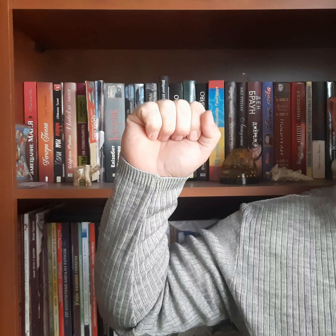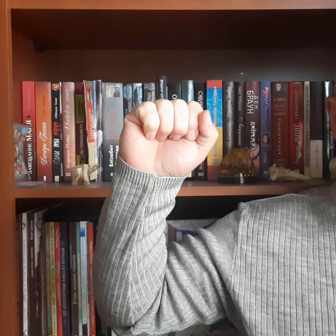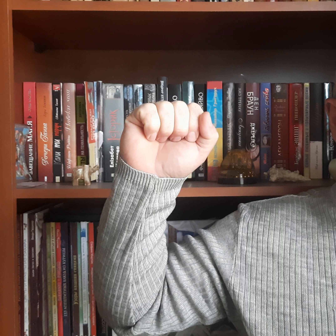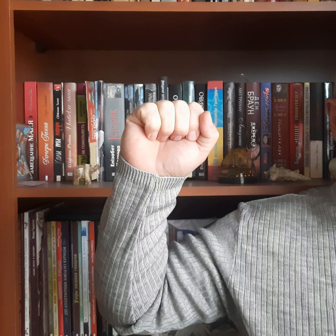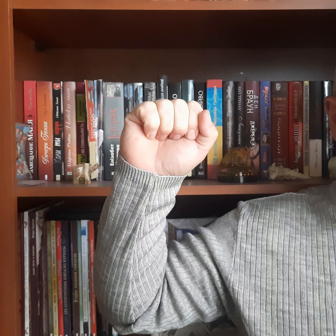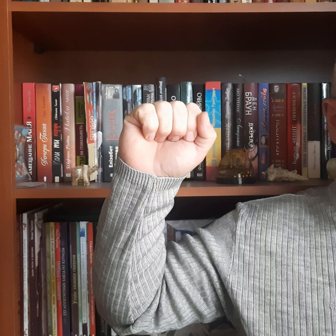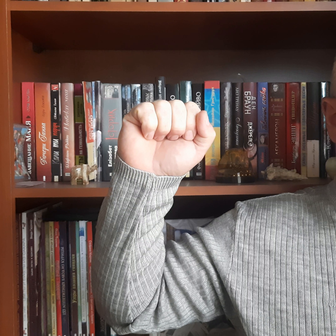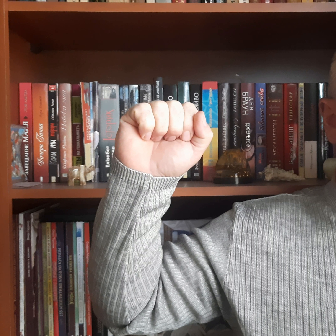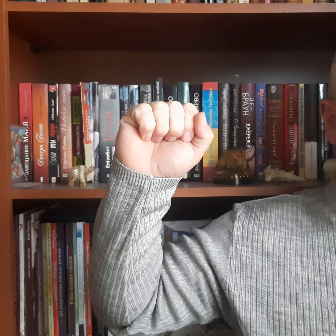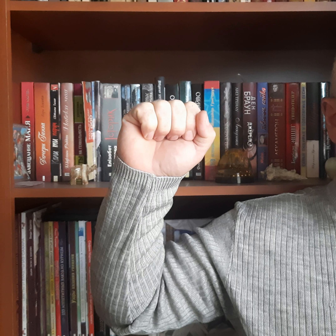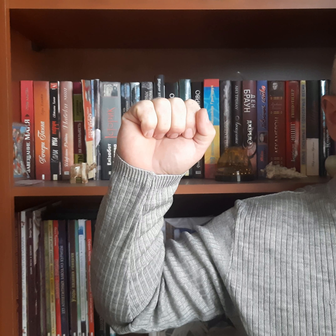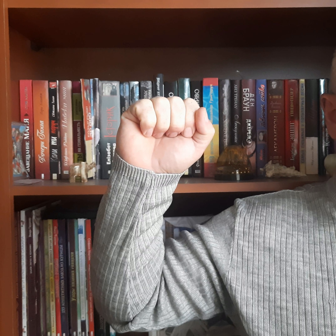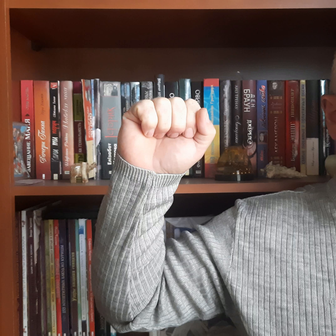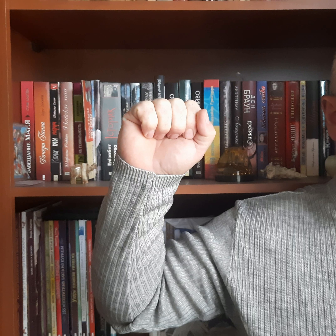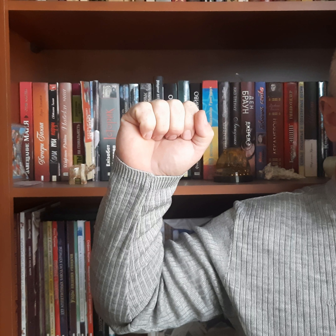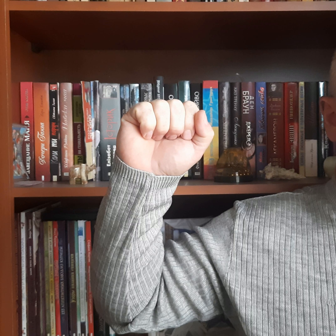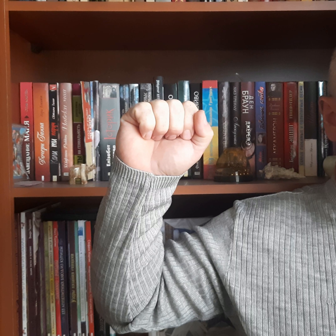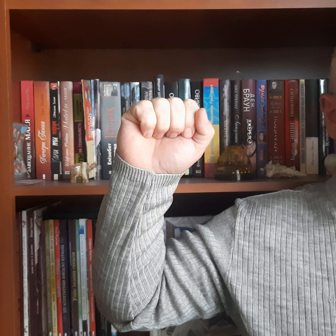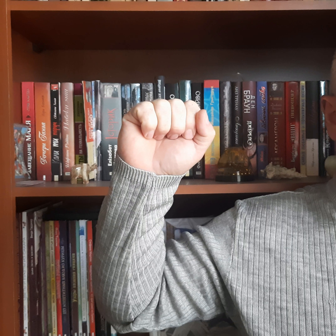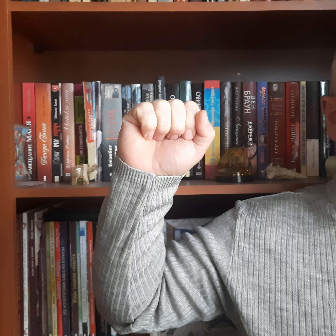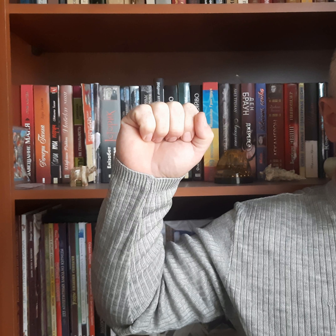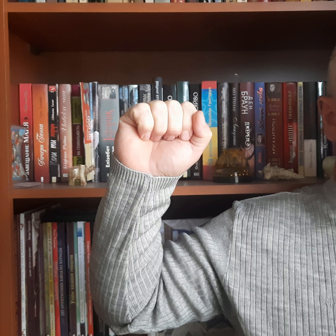А